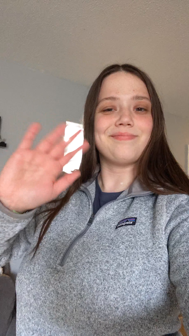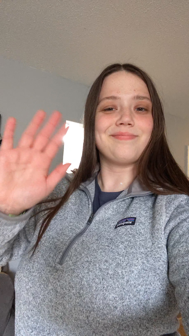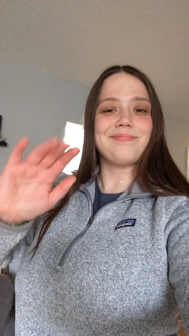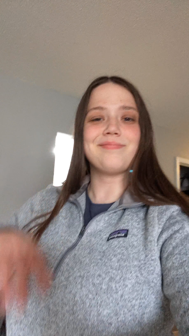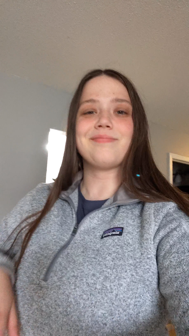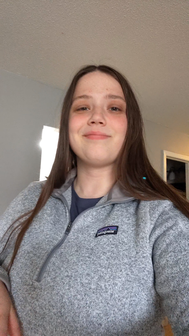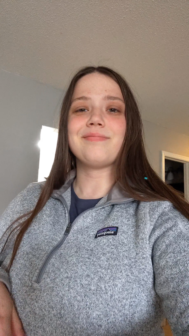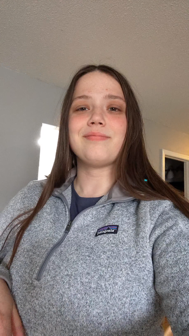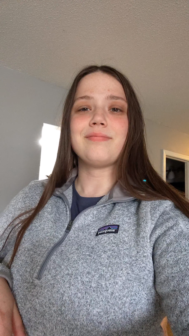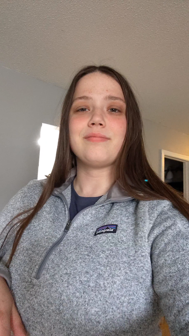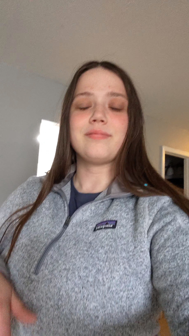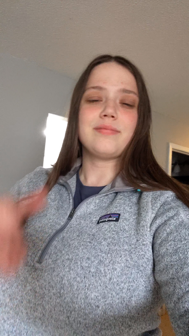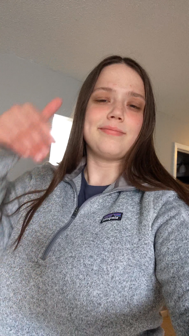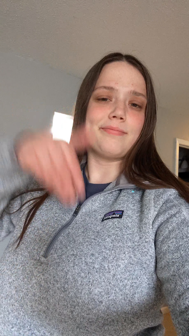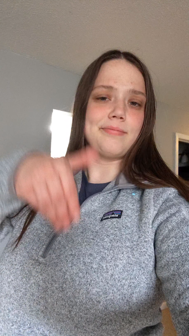night night